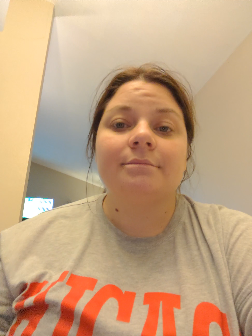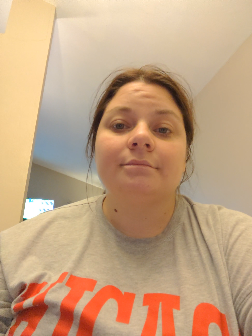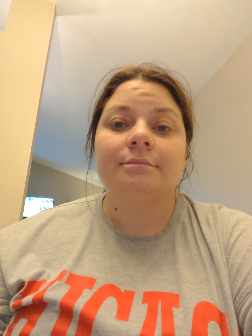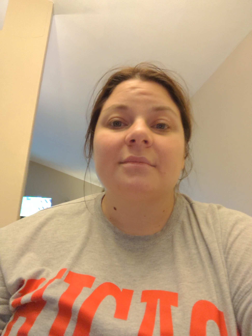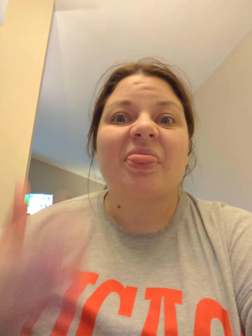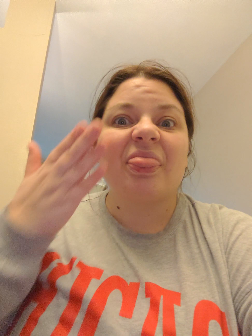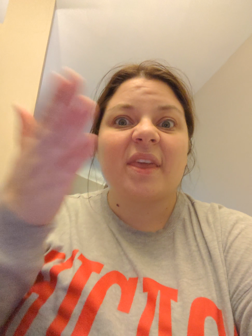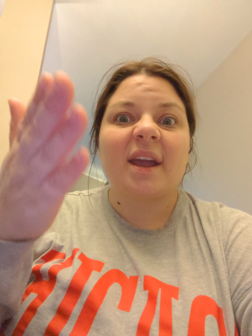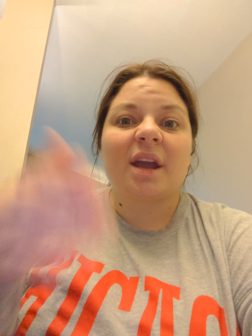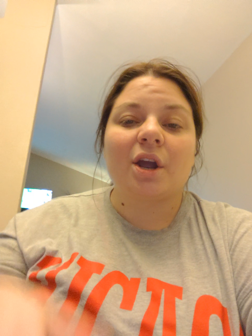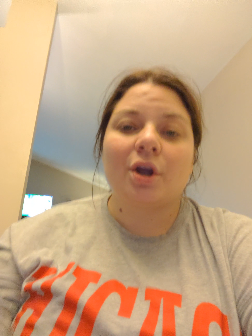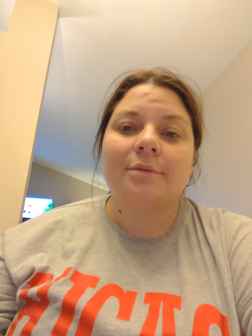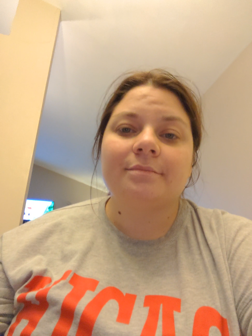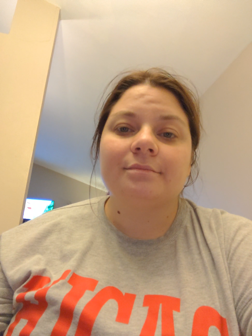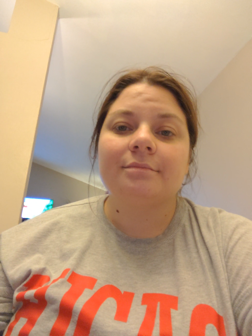there